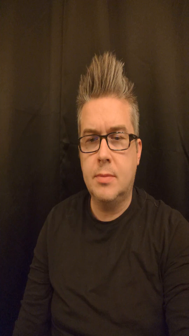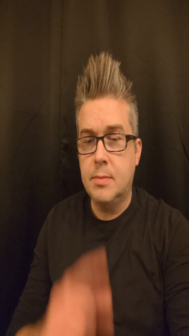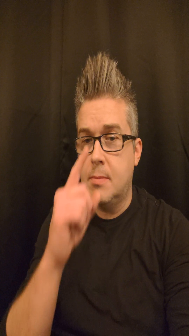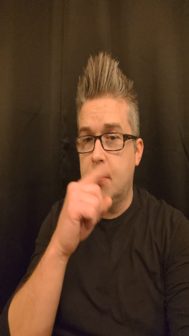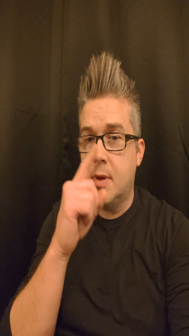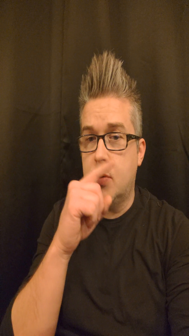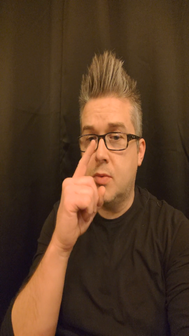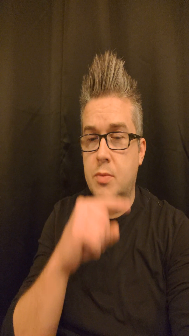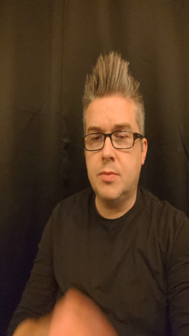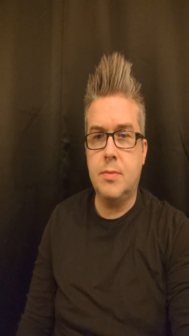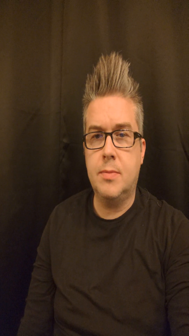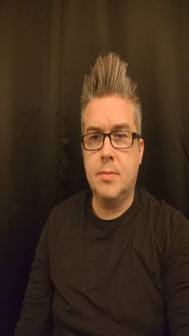mouse